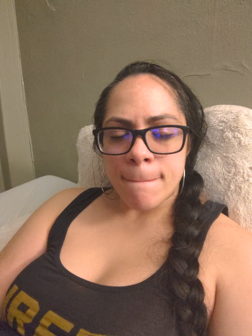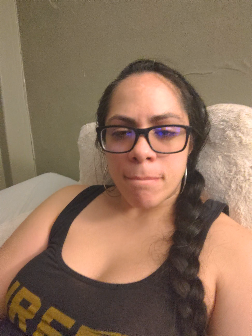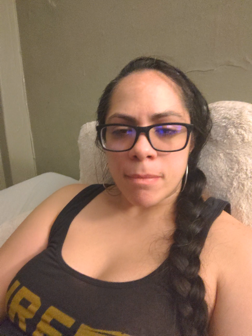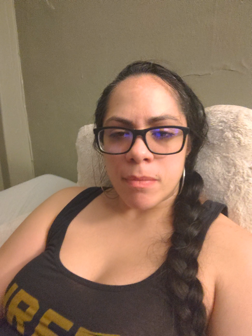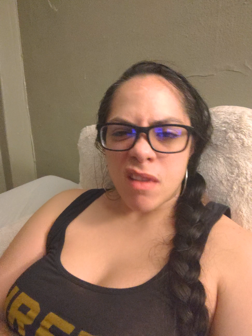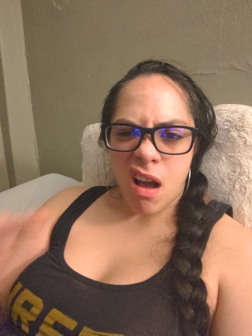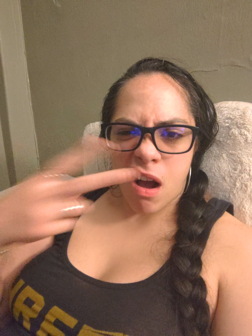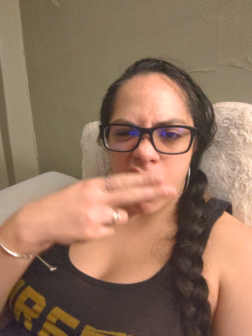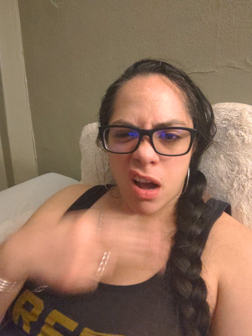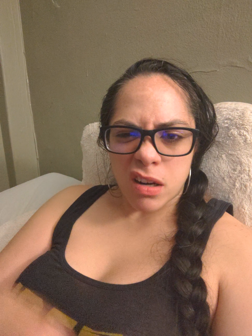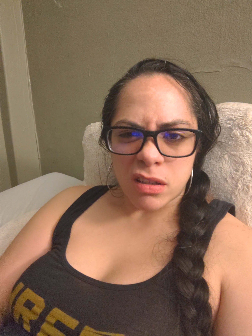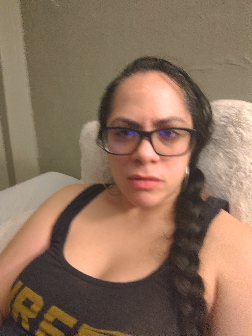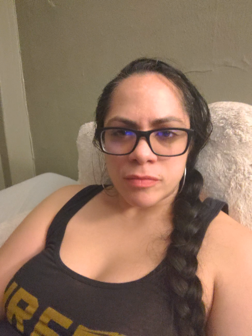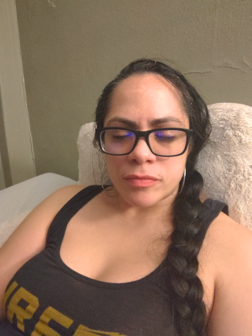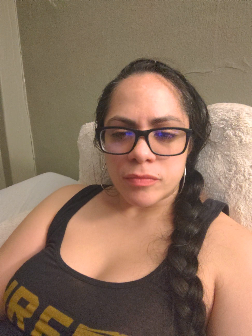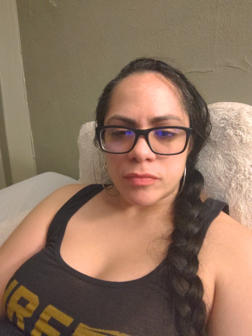cut